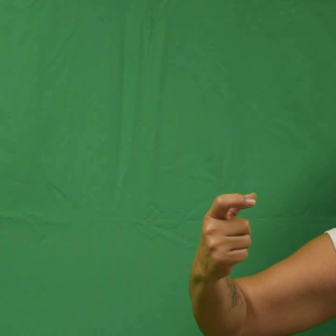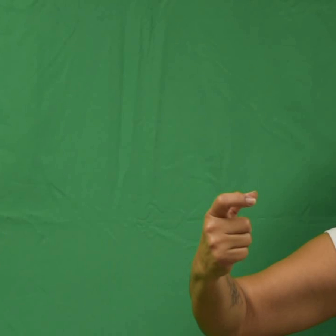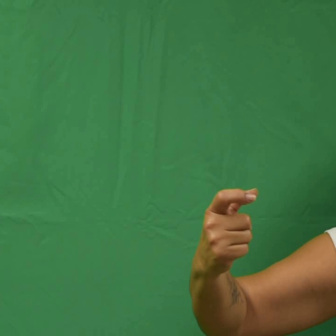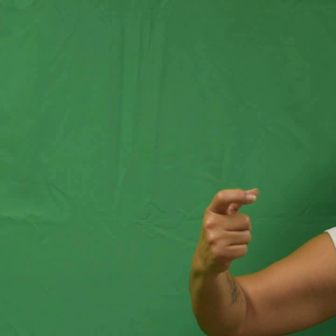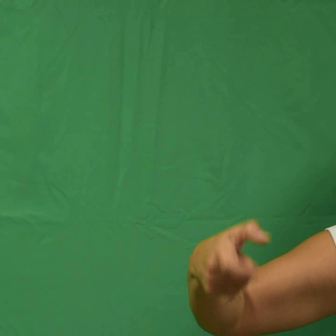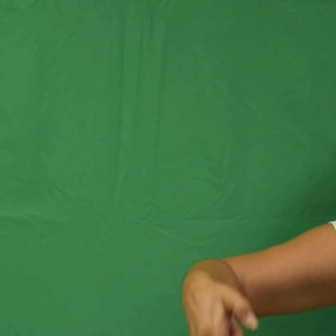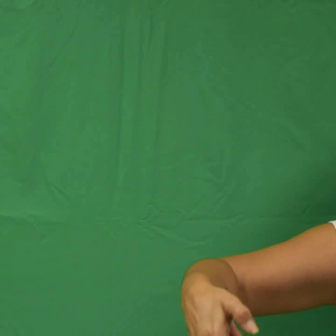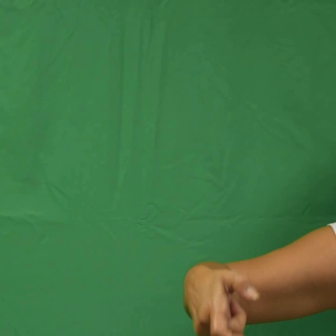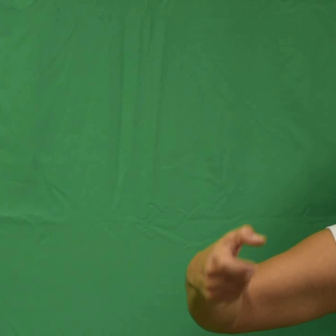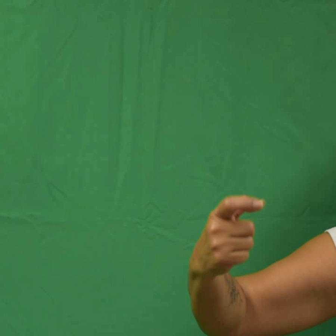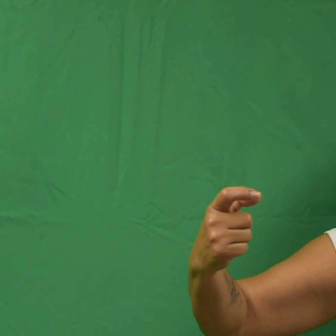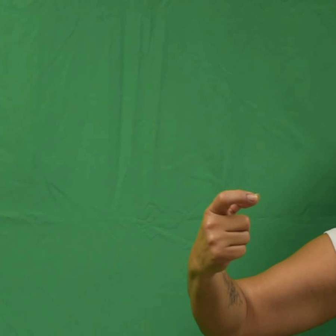Q